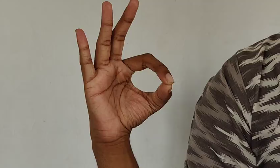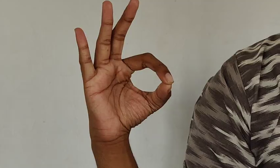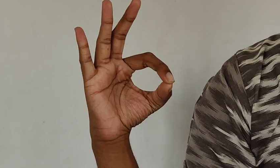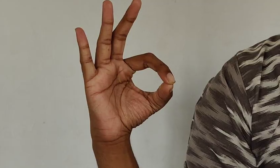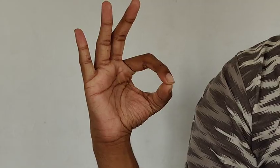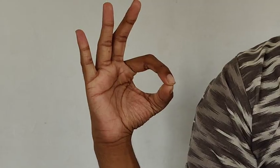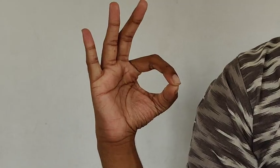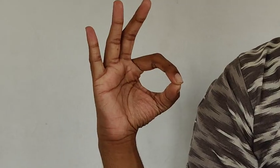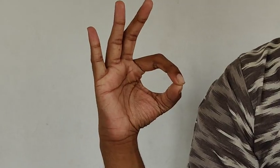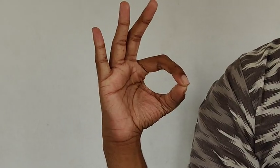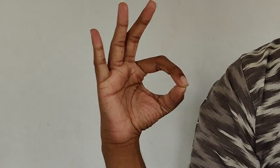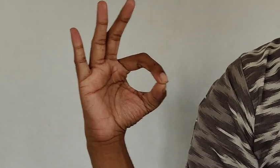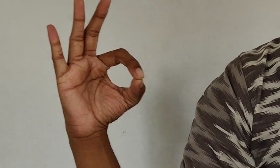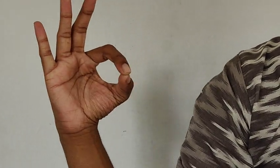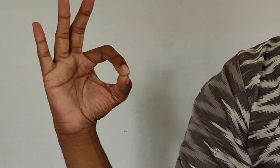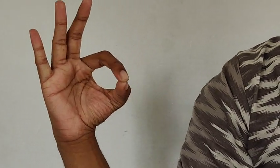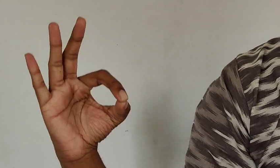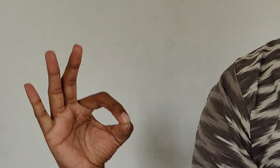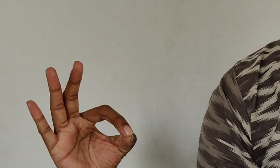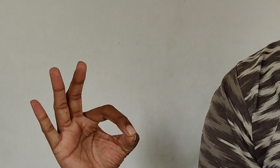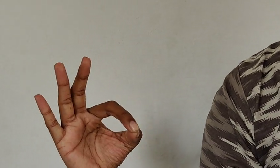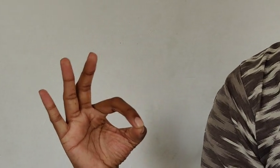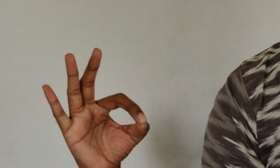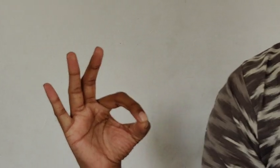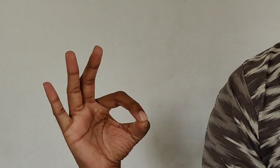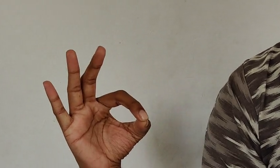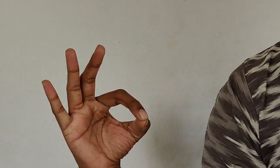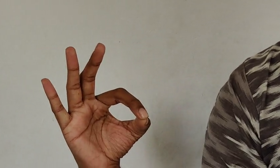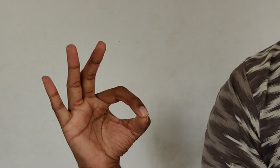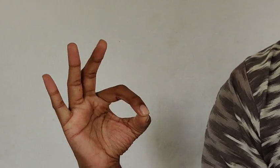ഔ